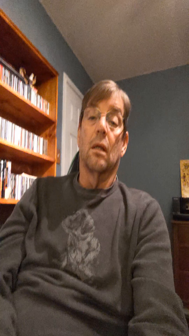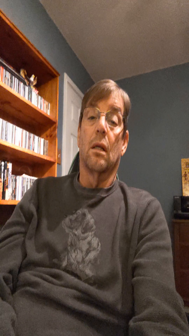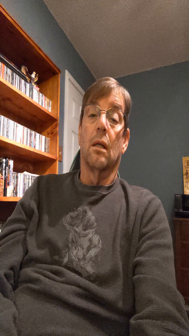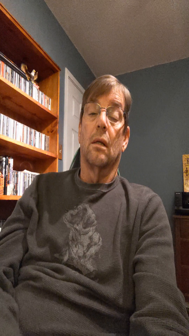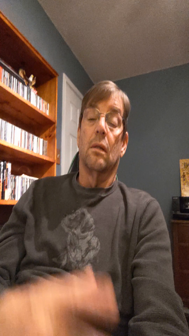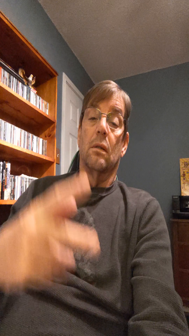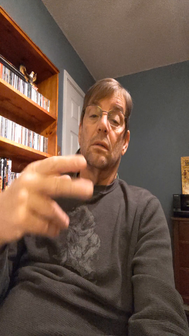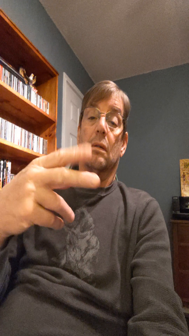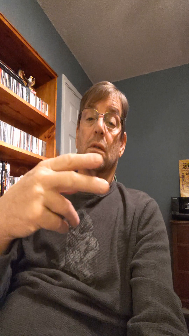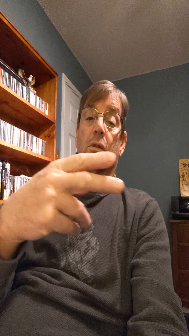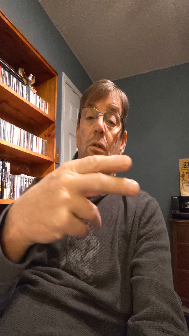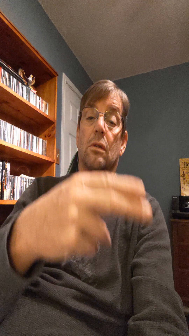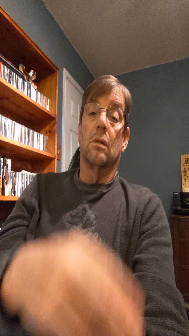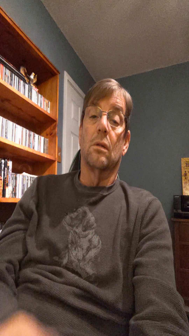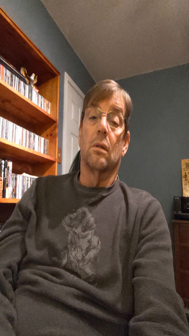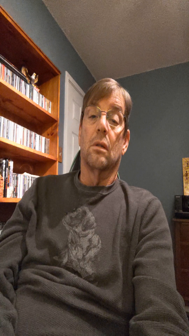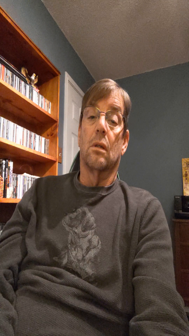scissors